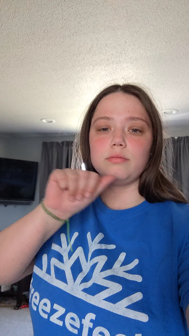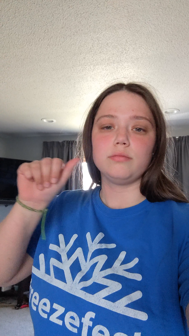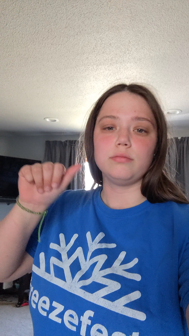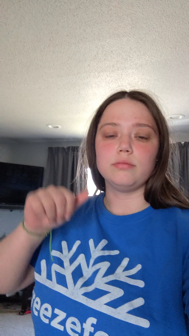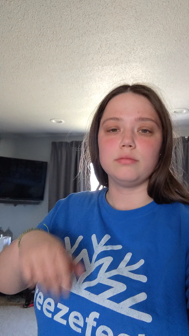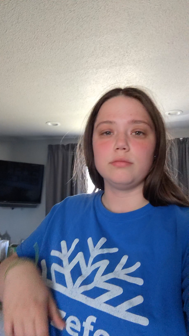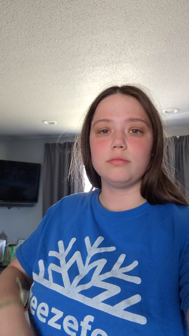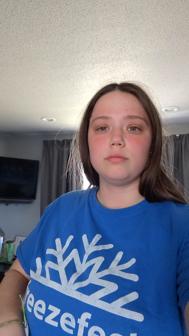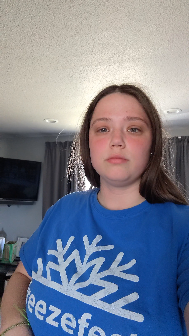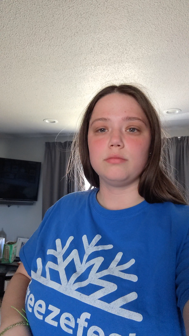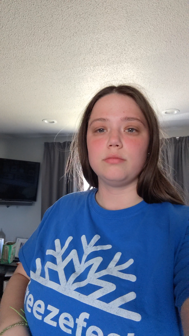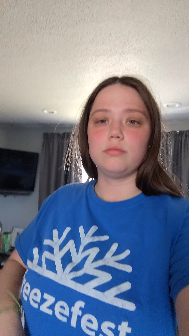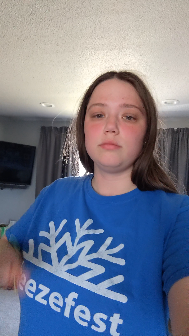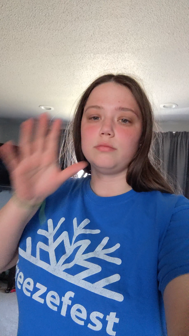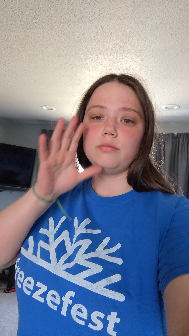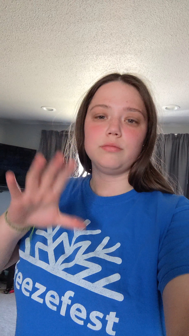lady